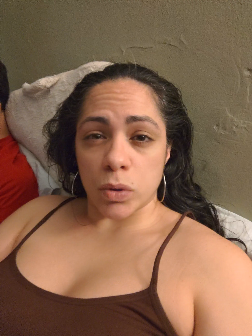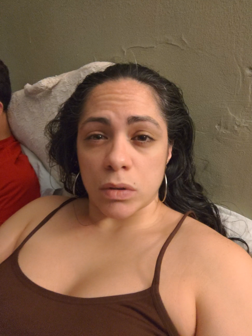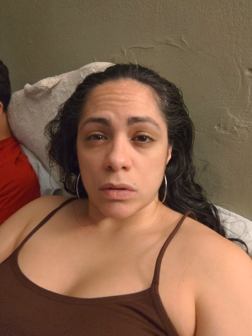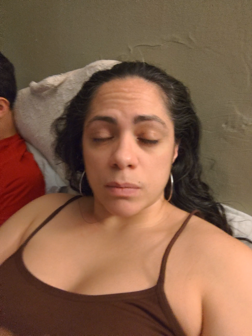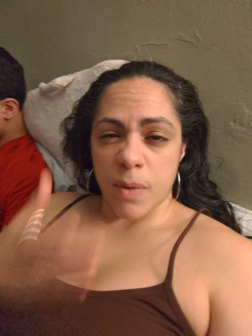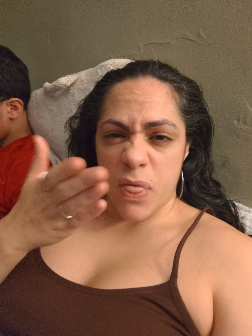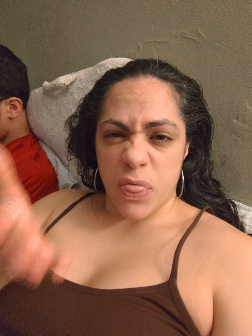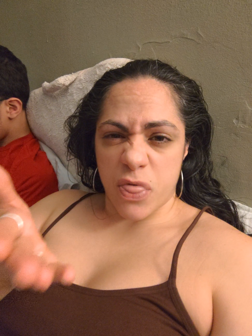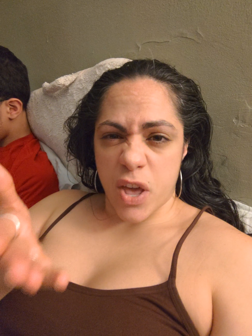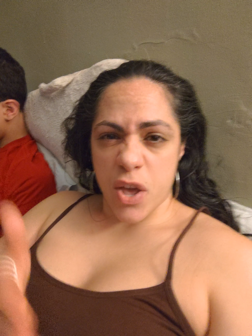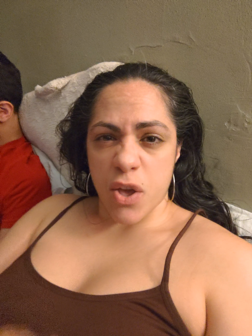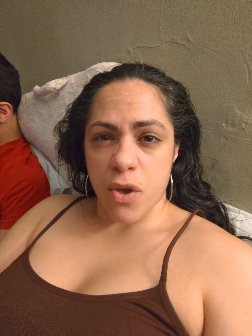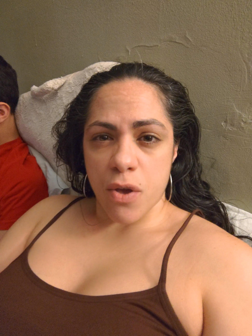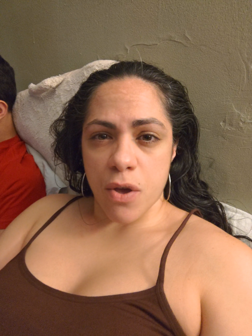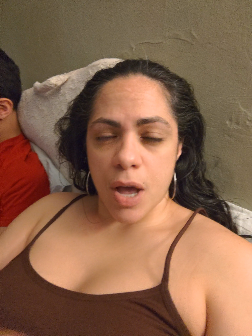there